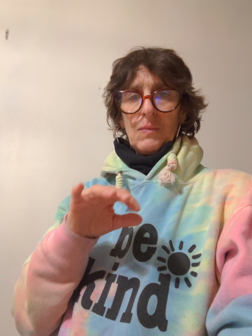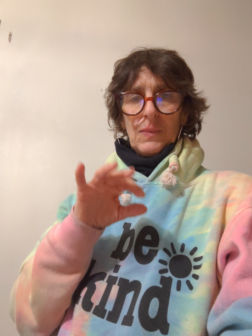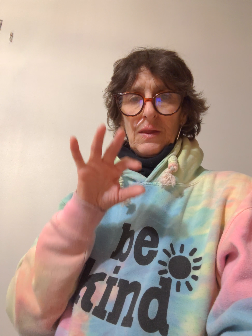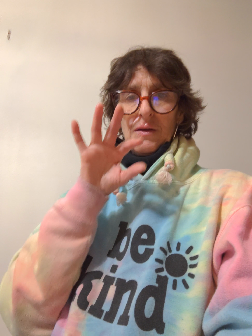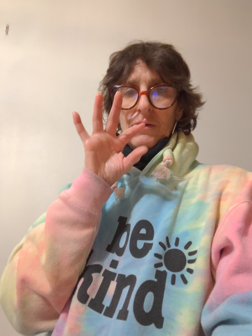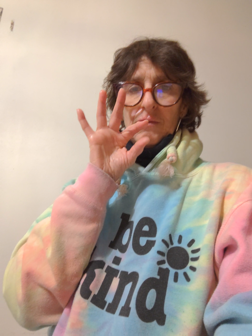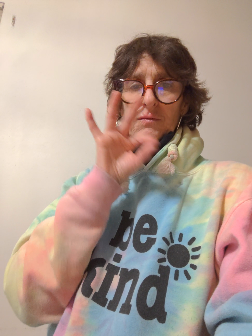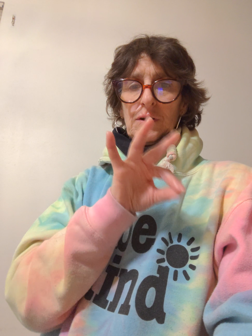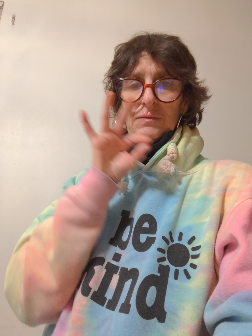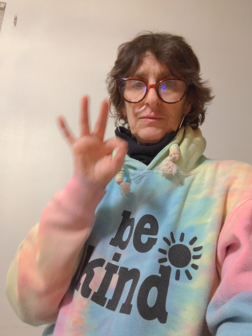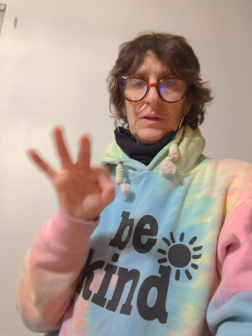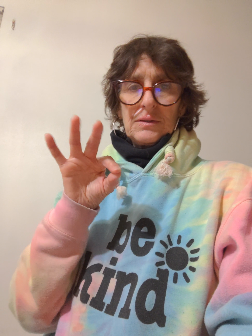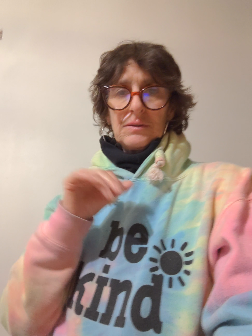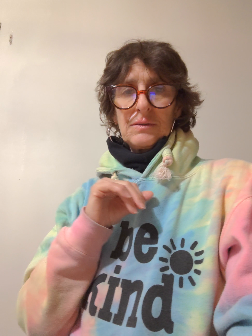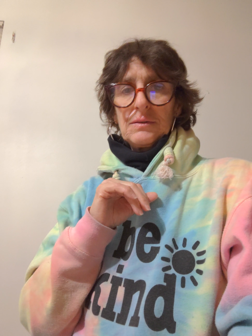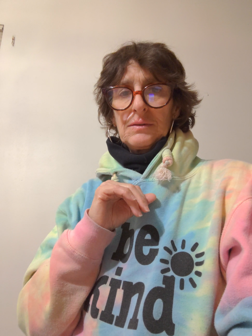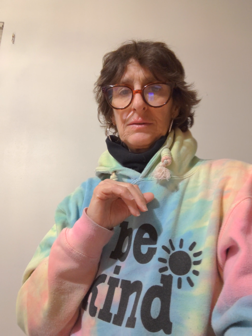french fries